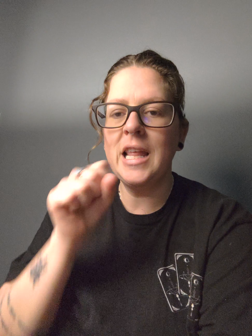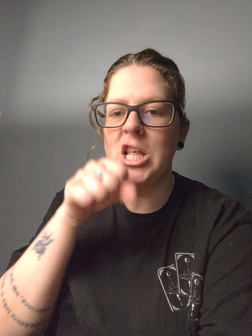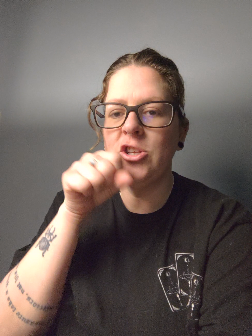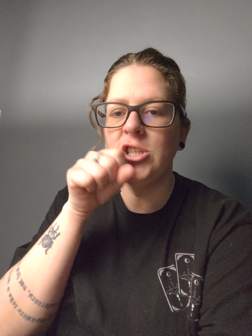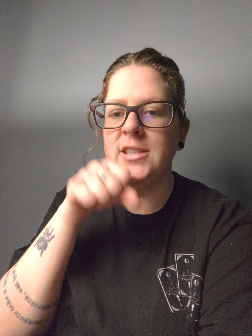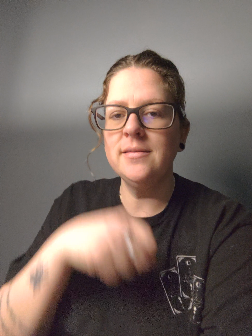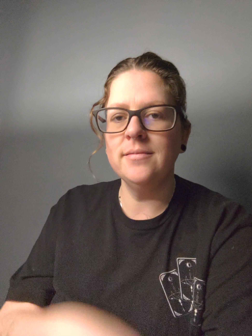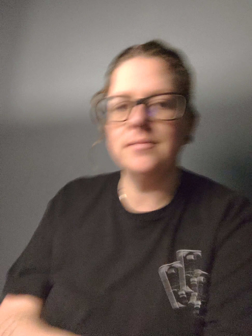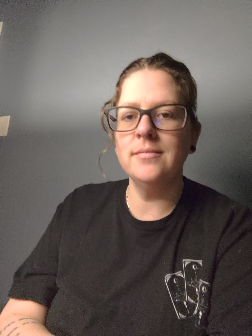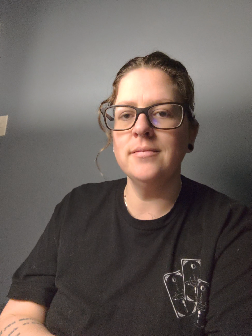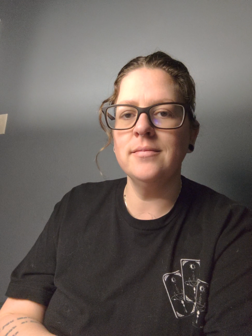carrot